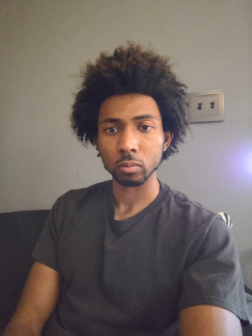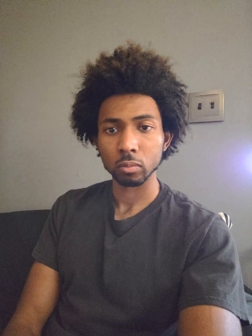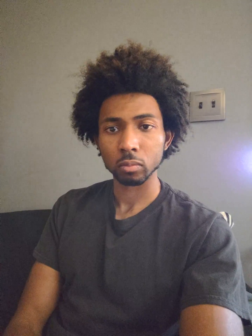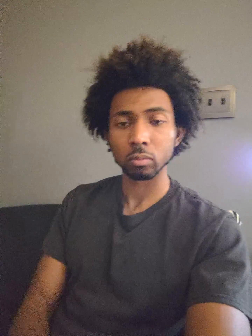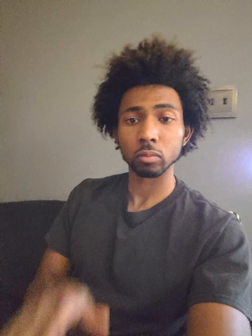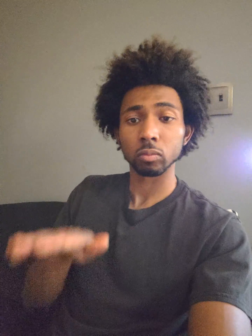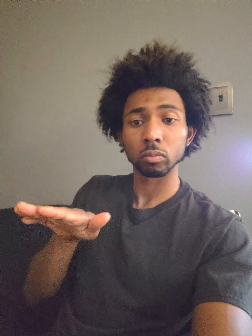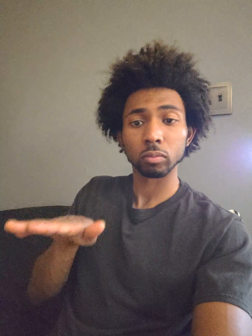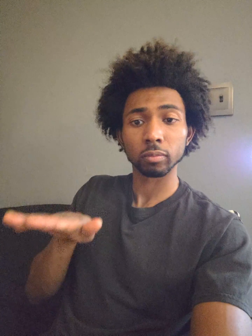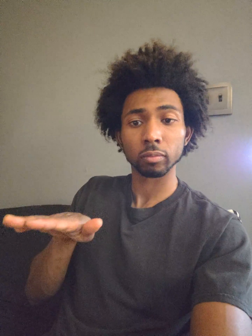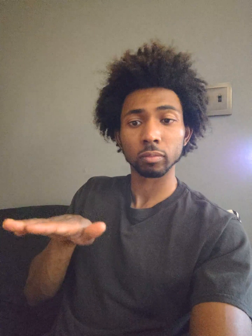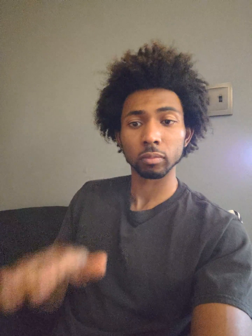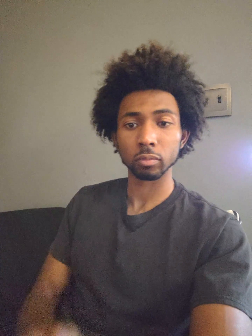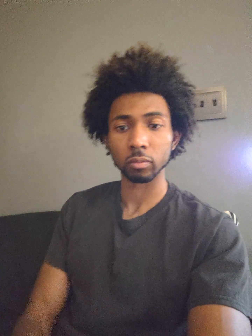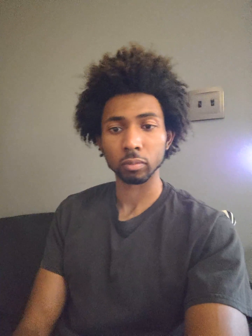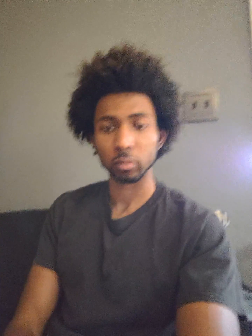penguin